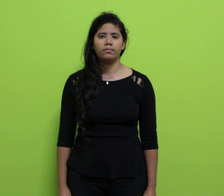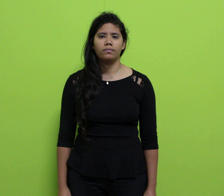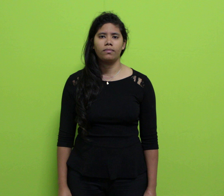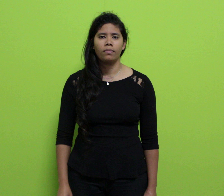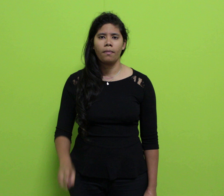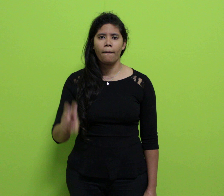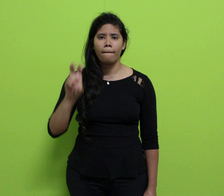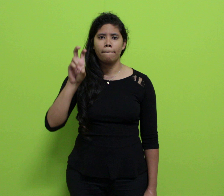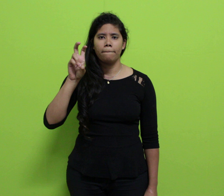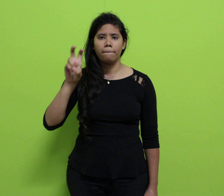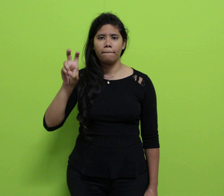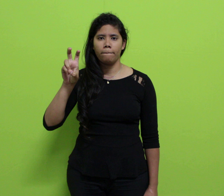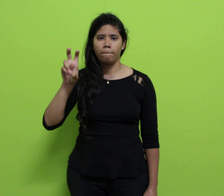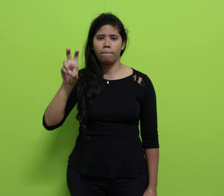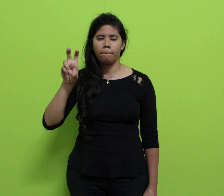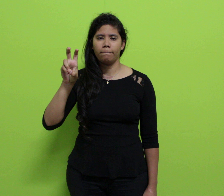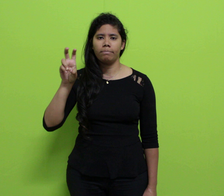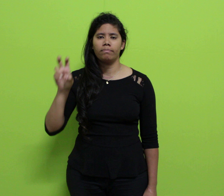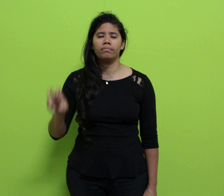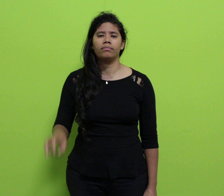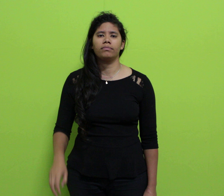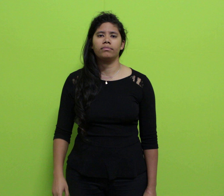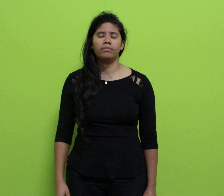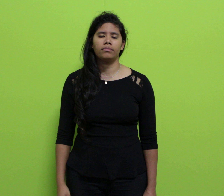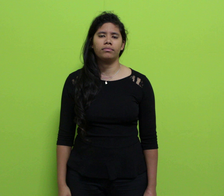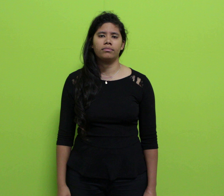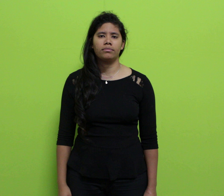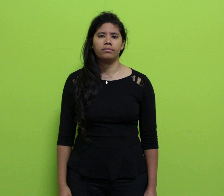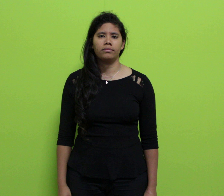cinco